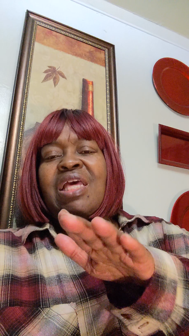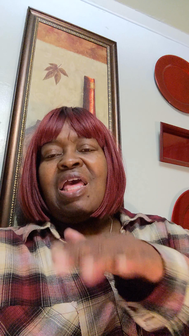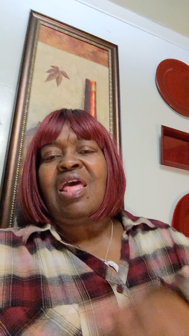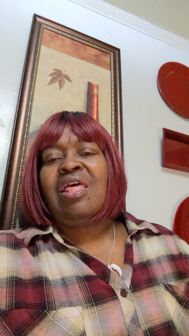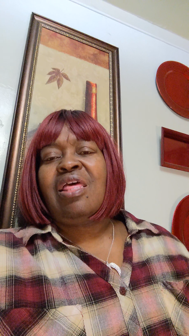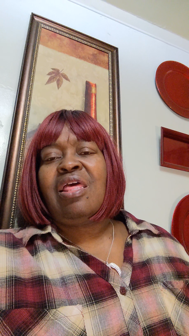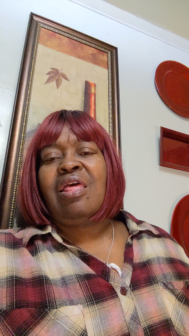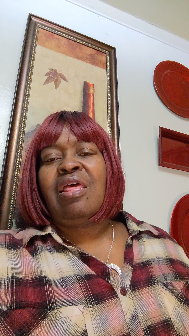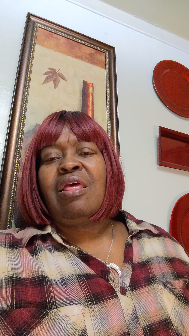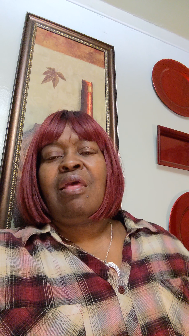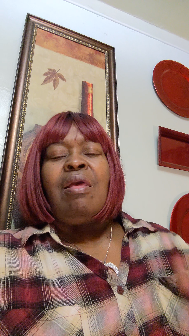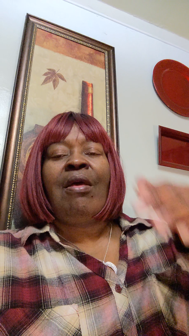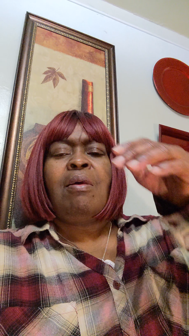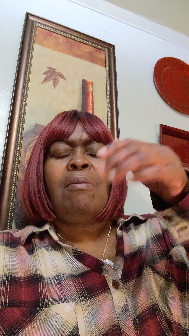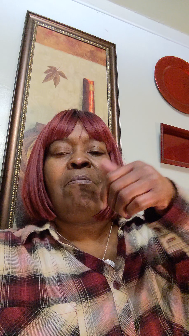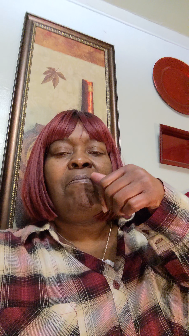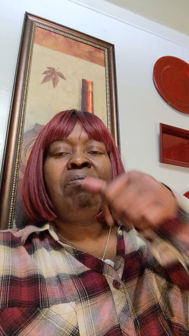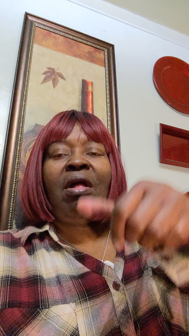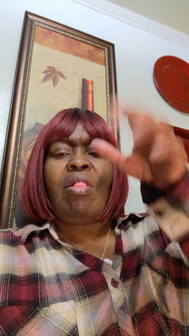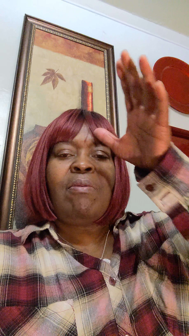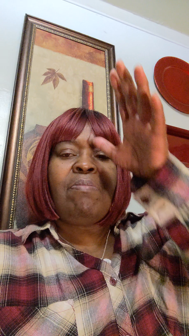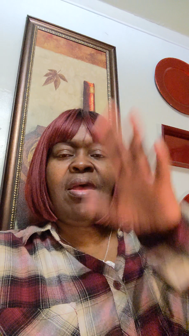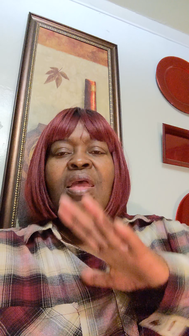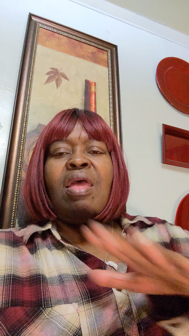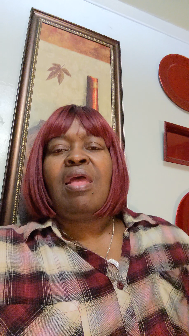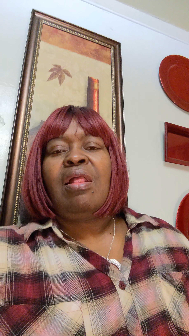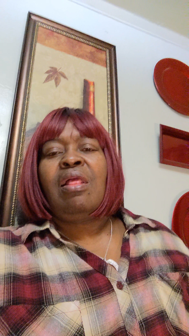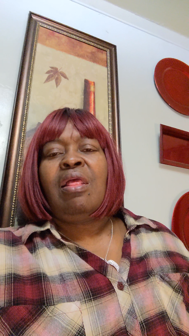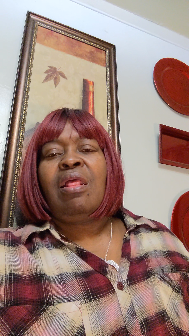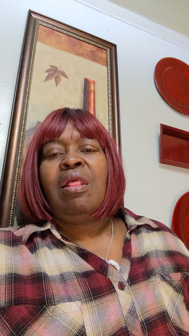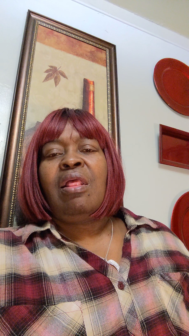mailman